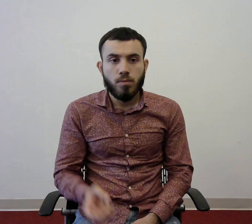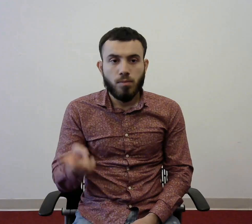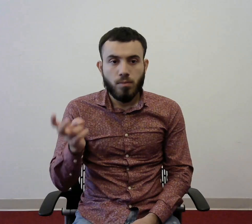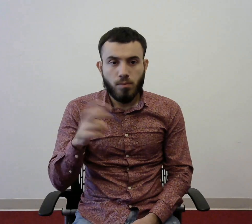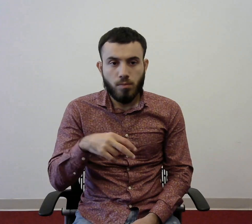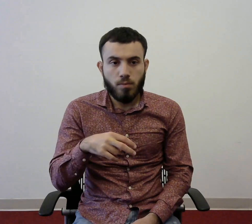gəlmək